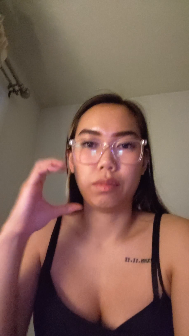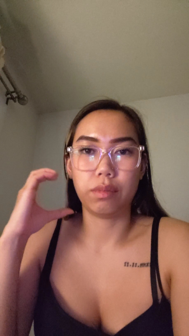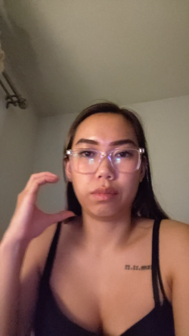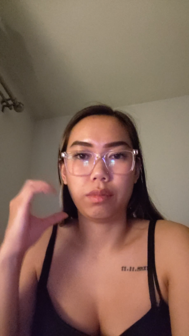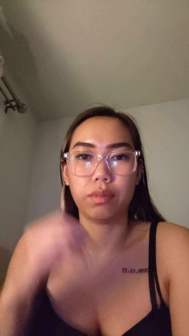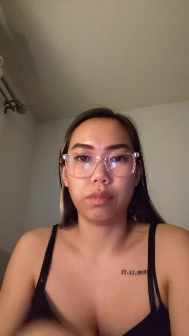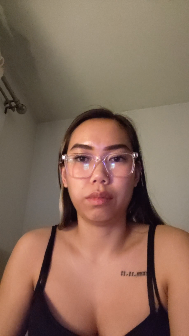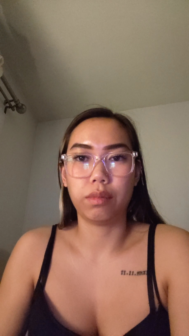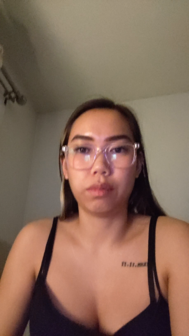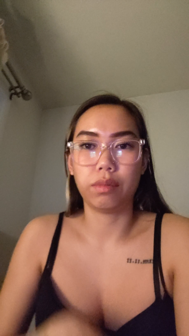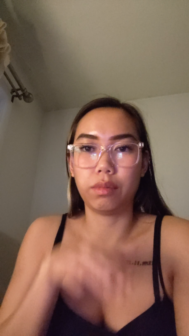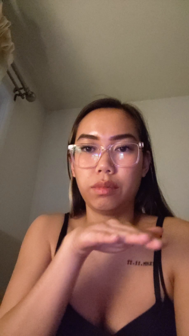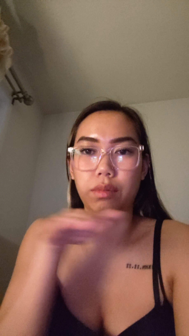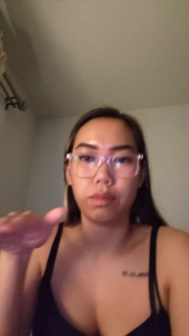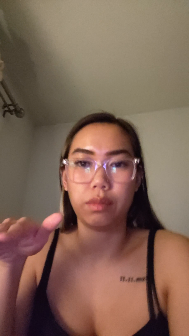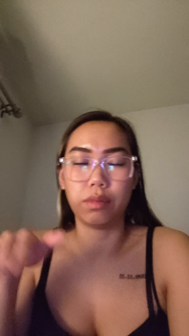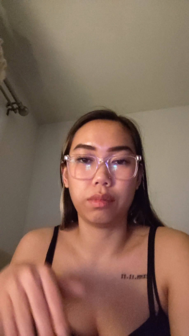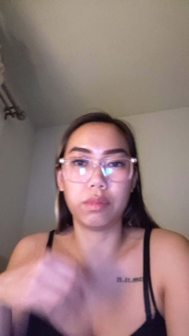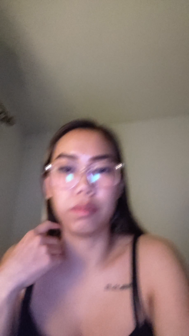nice